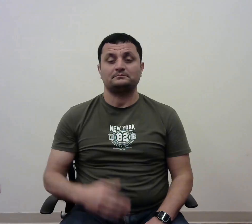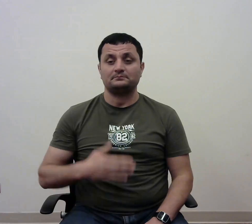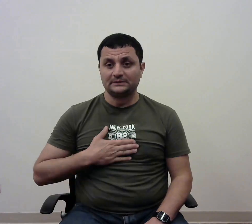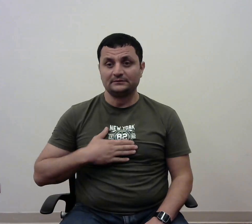mən